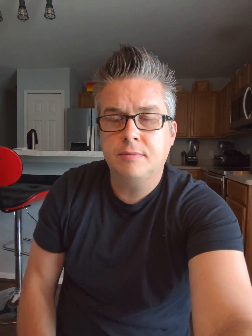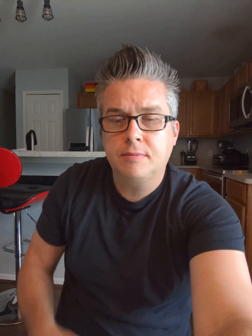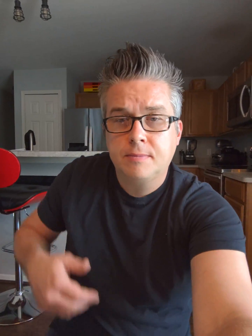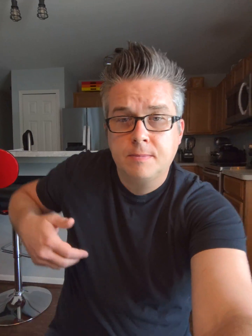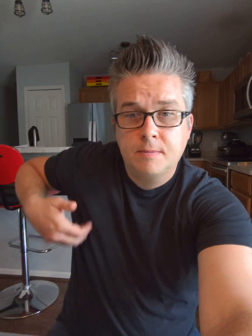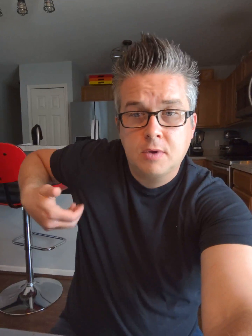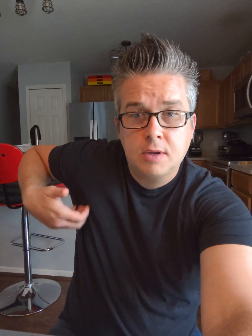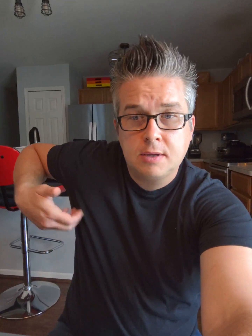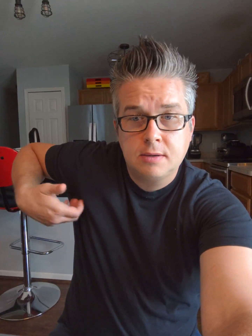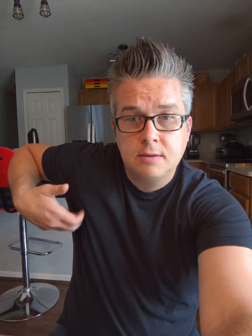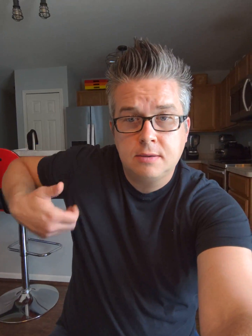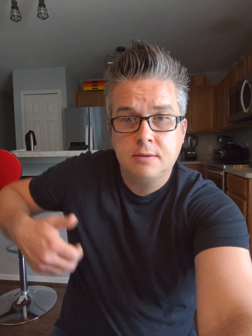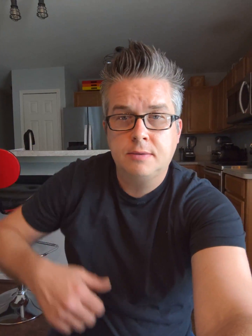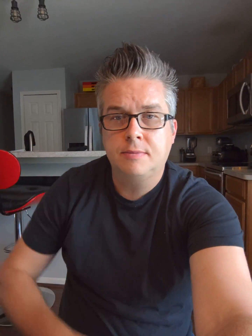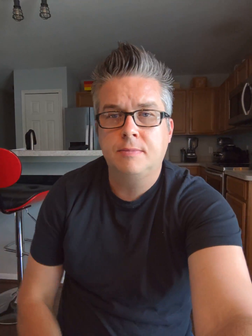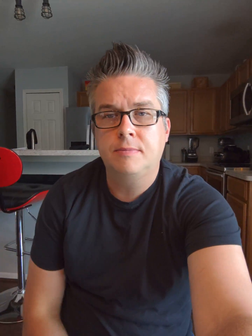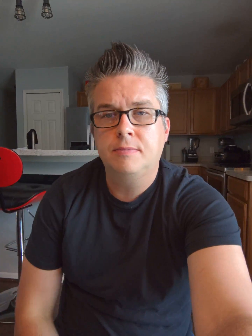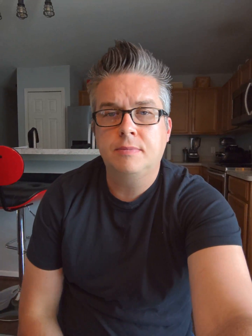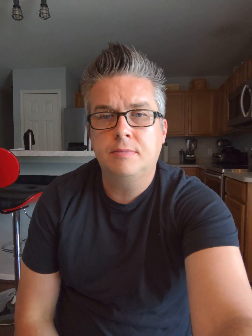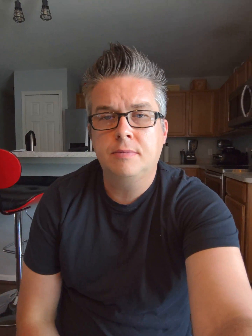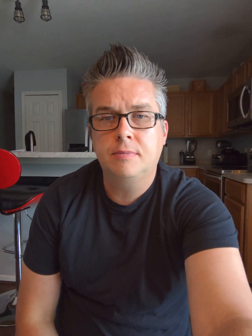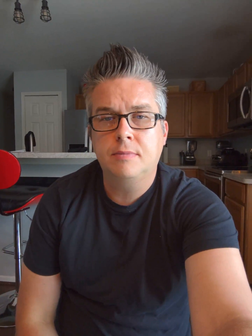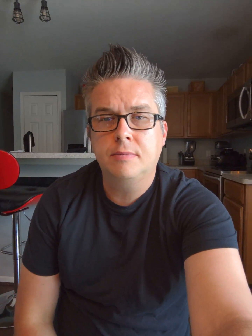monkey